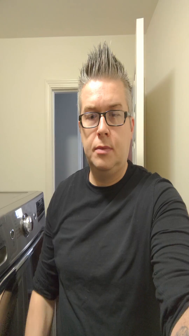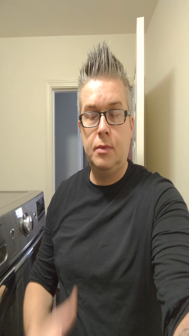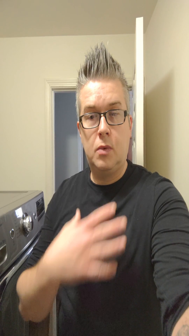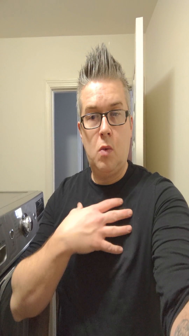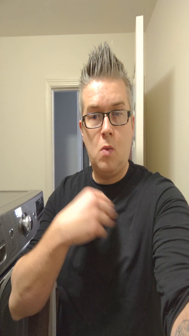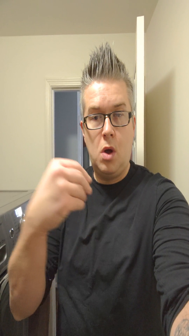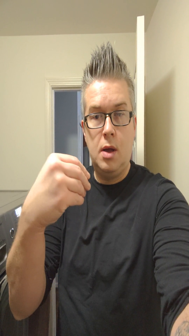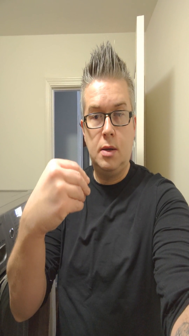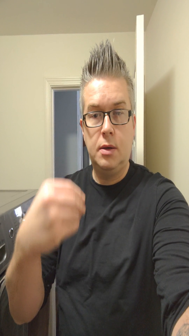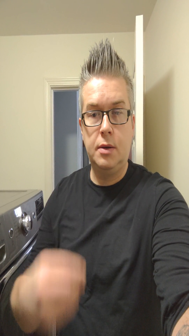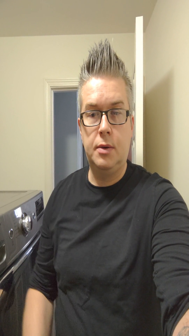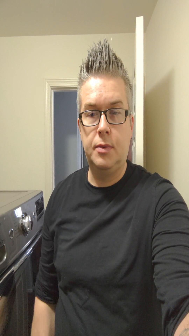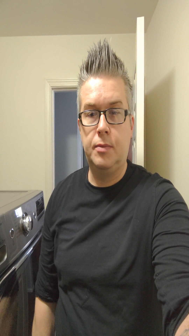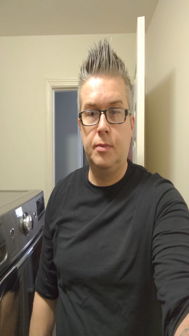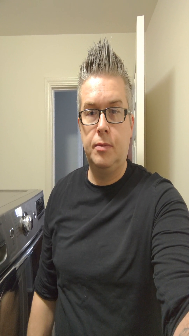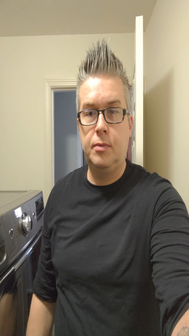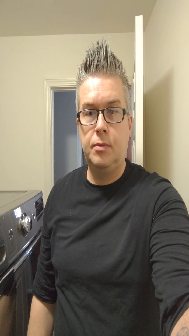white